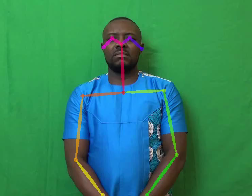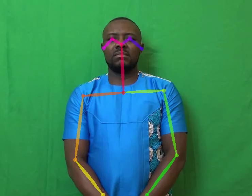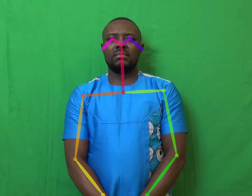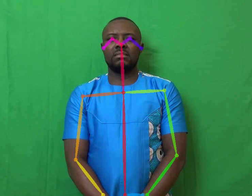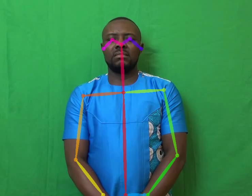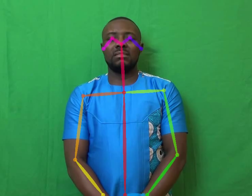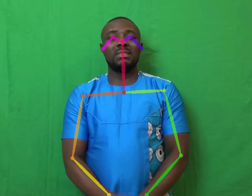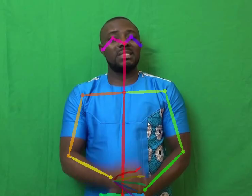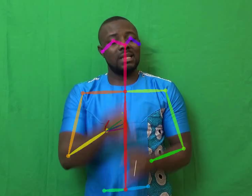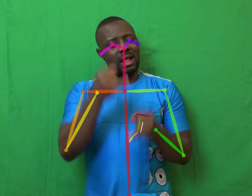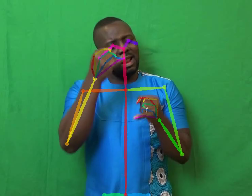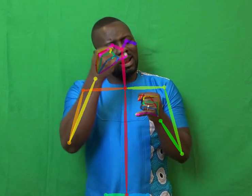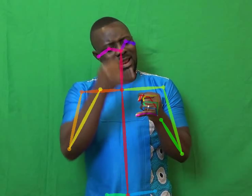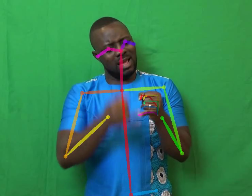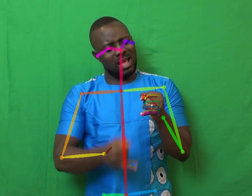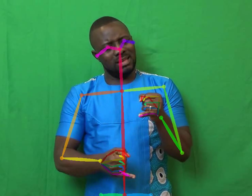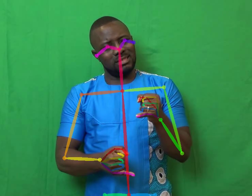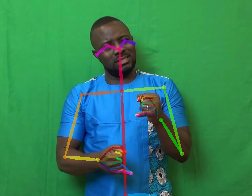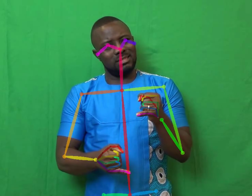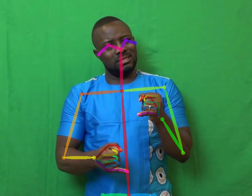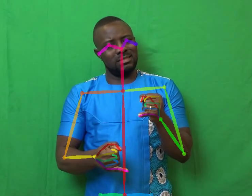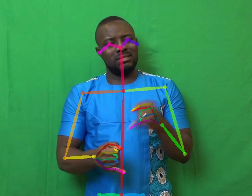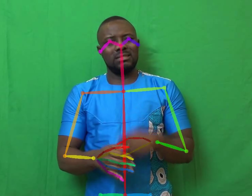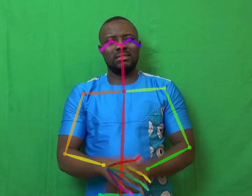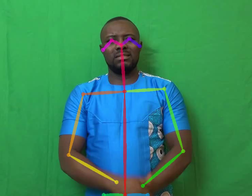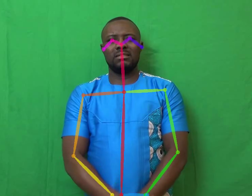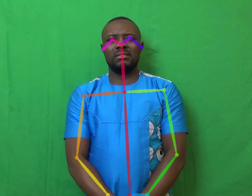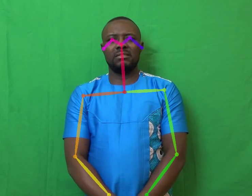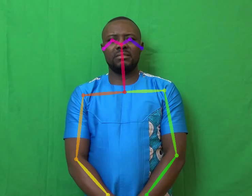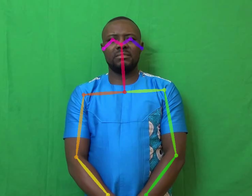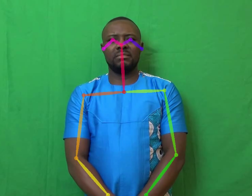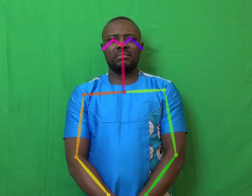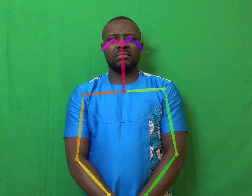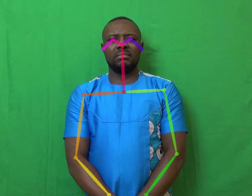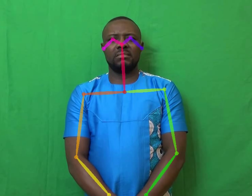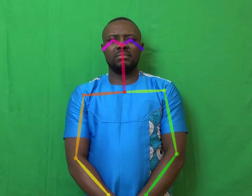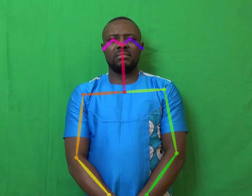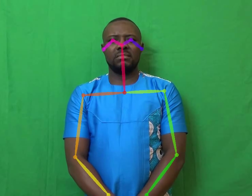last